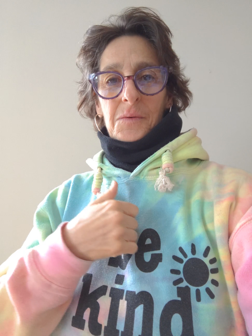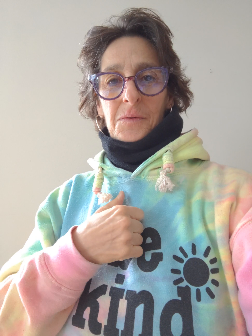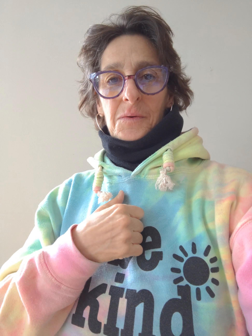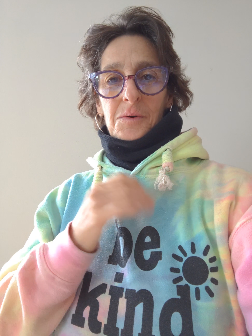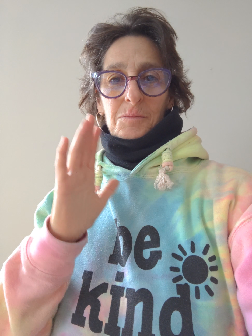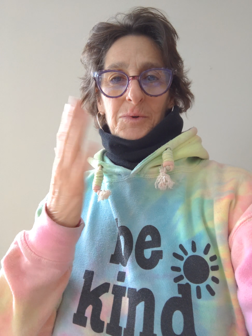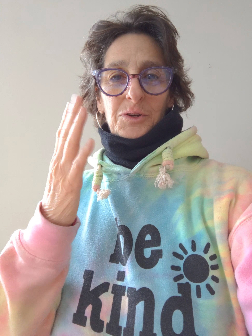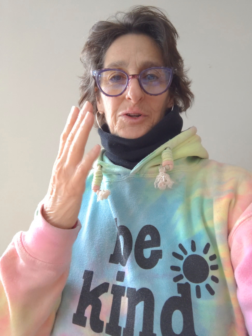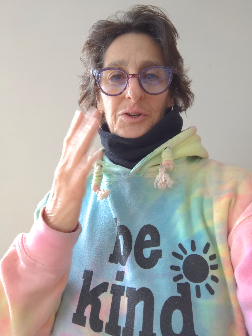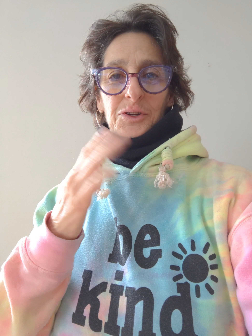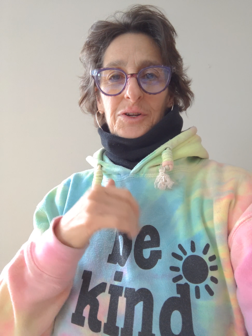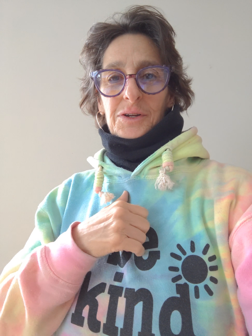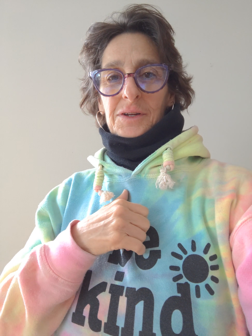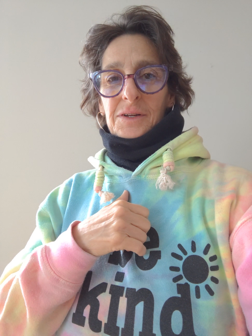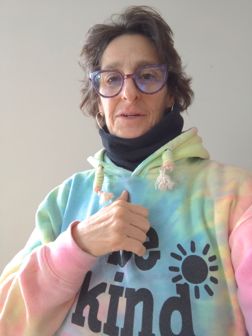book